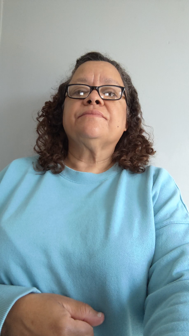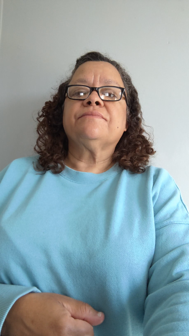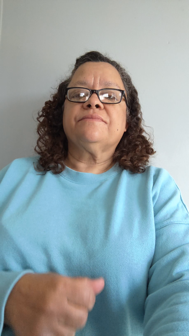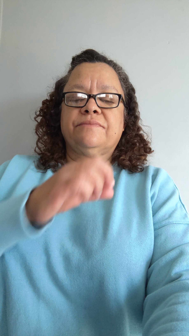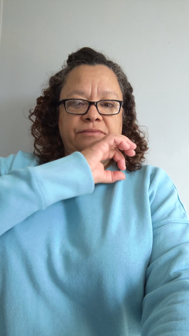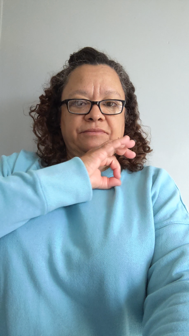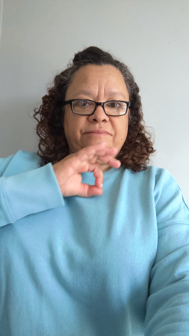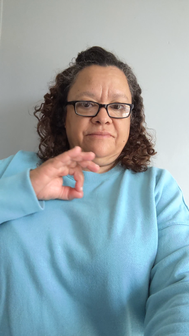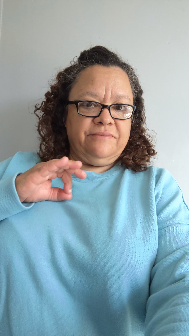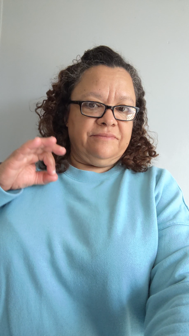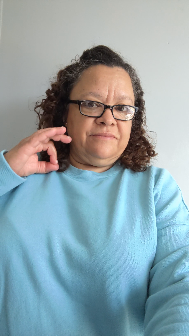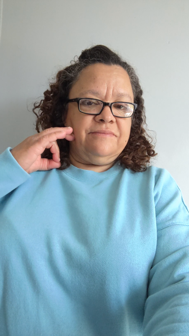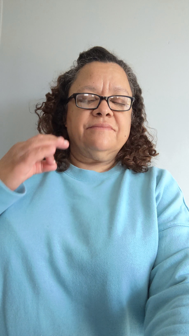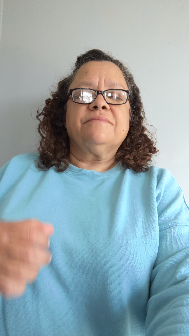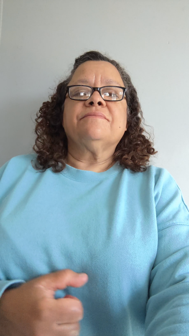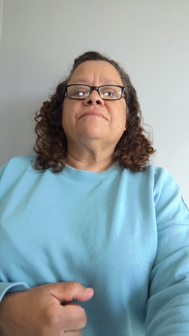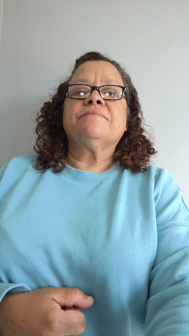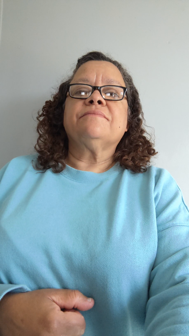beads